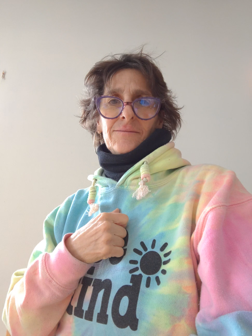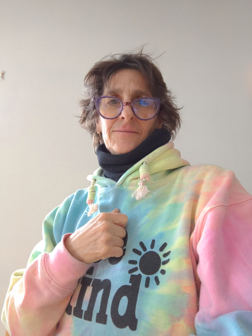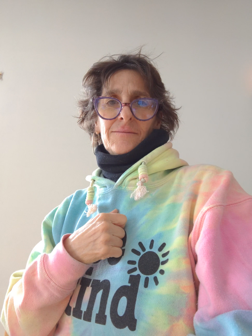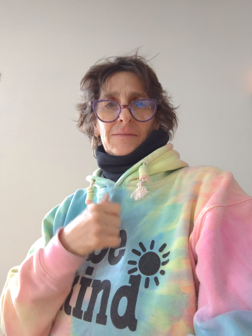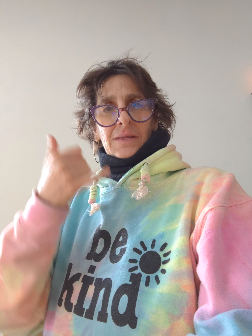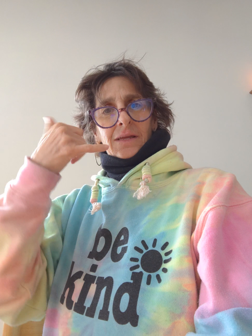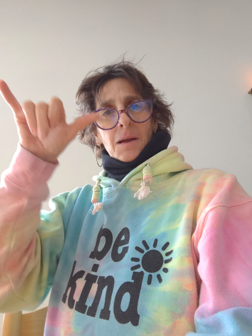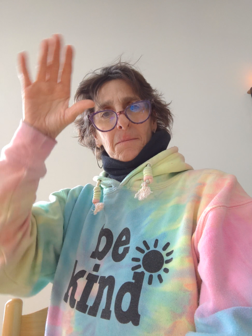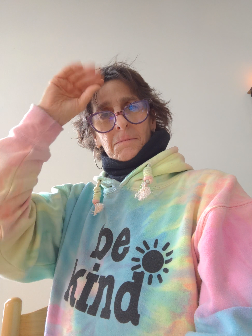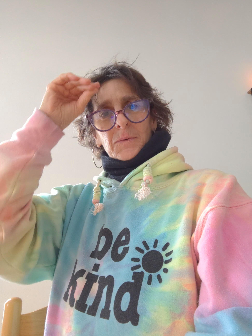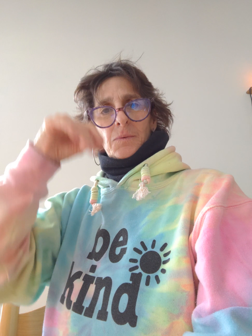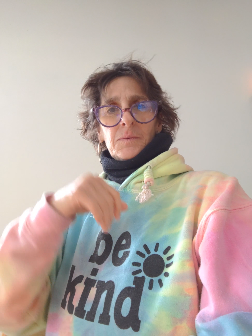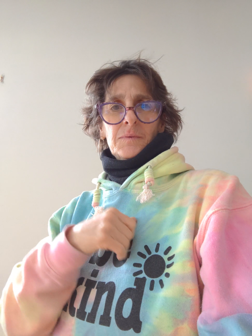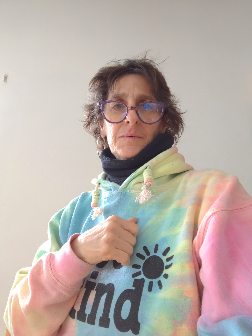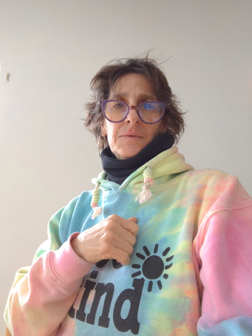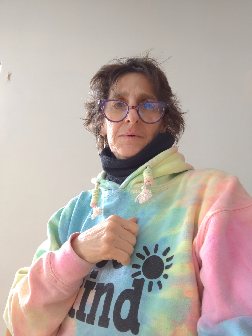cowboy